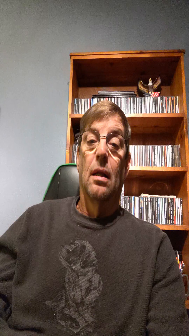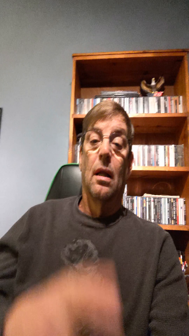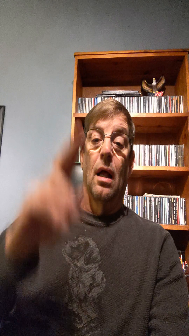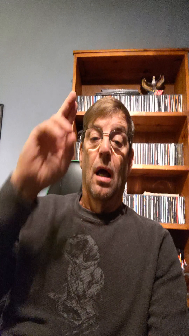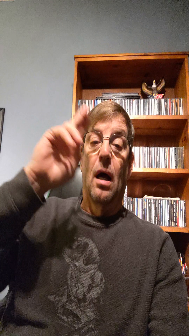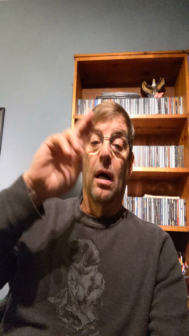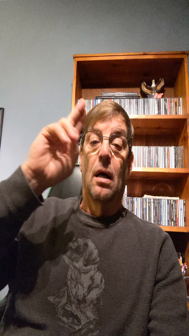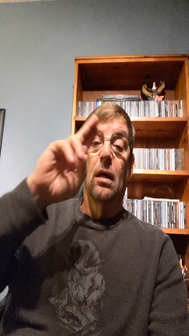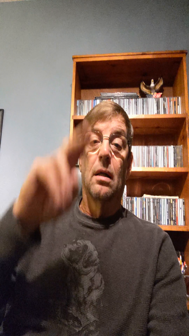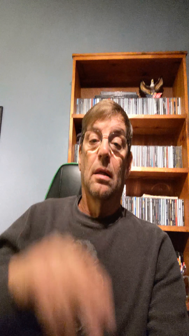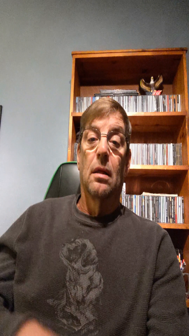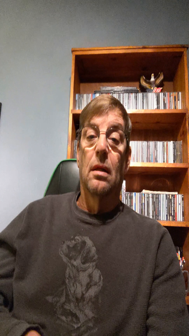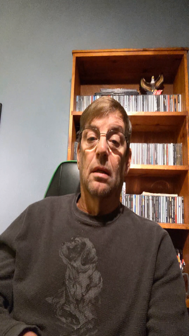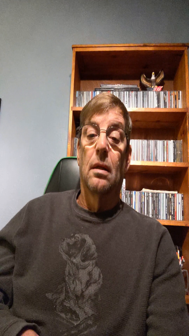uncle